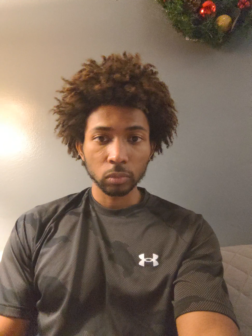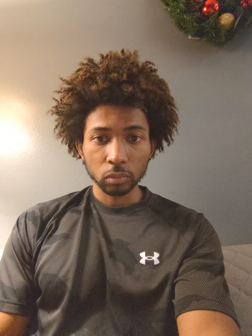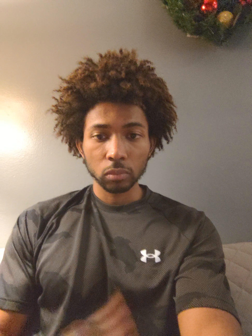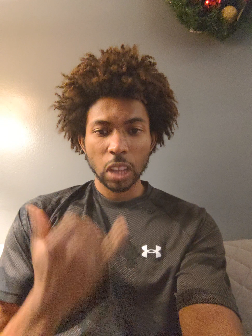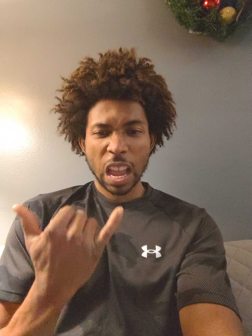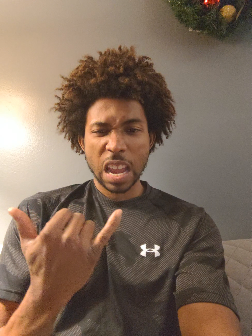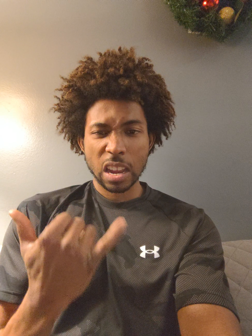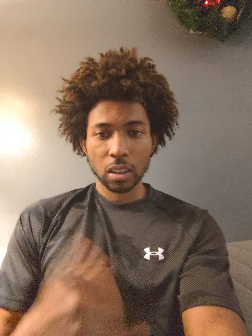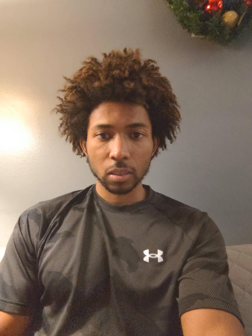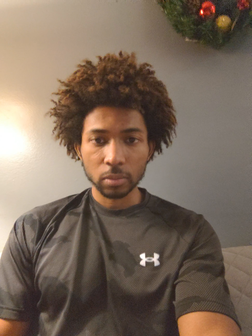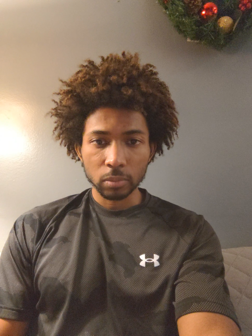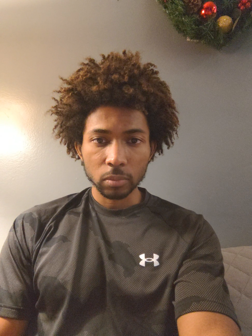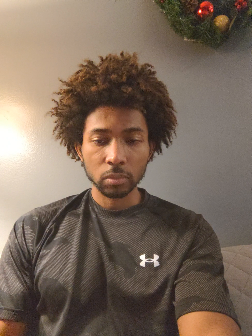now